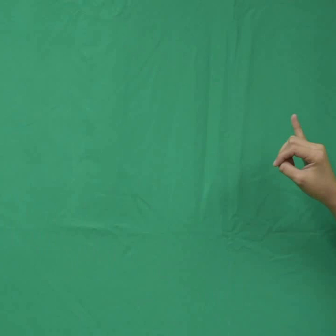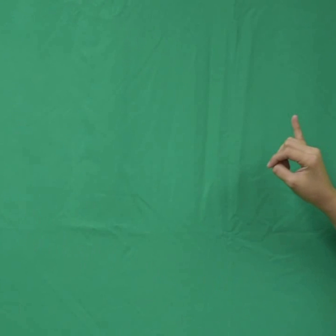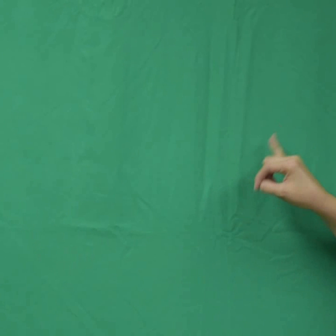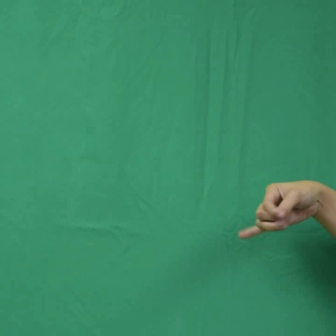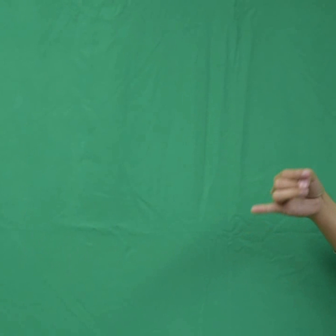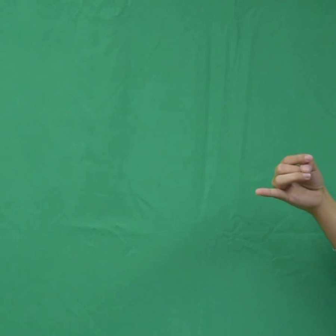J